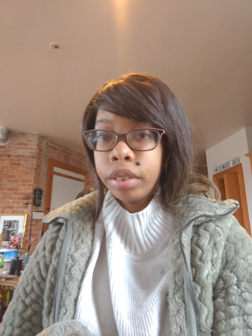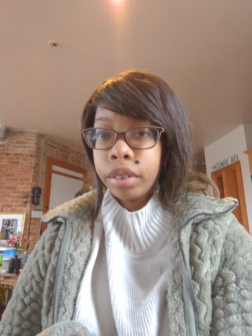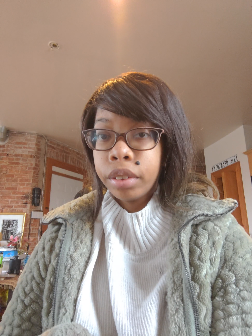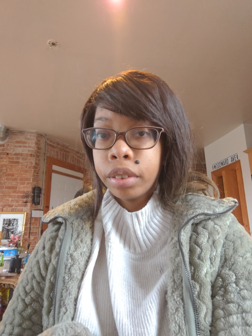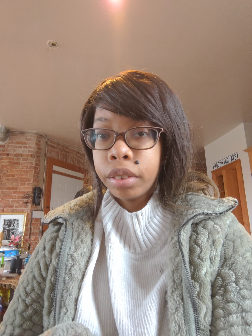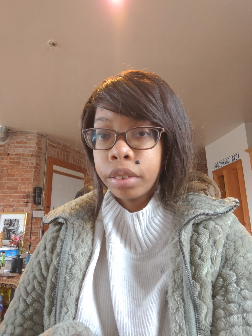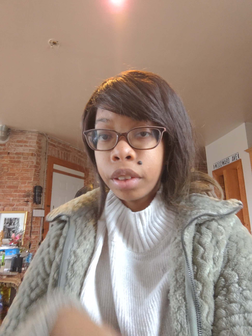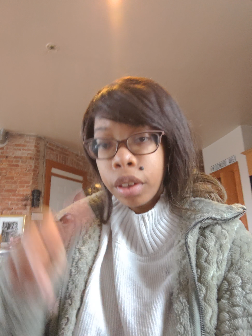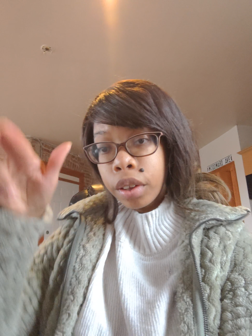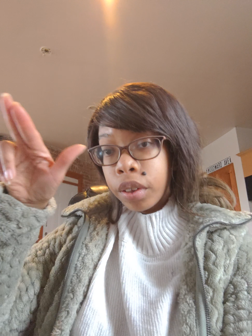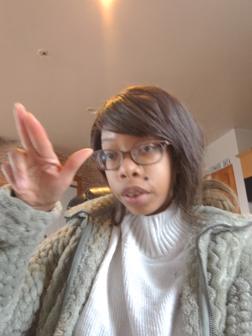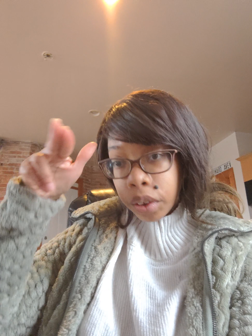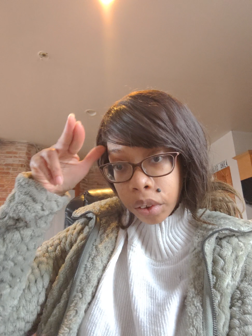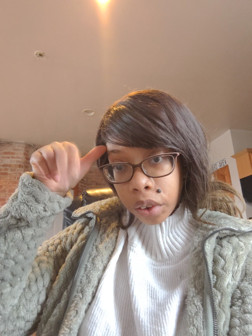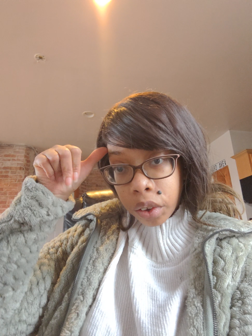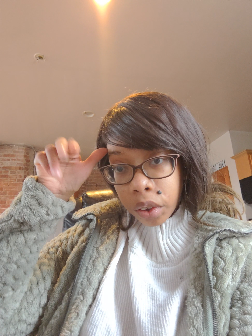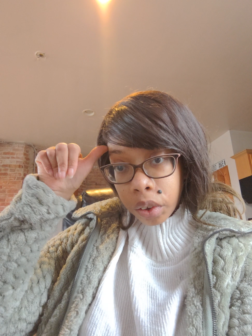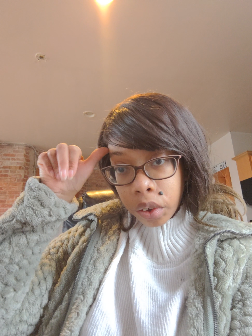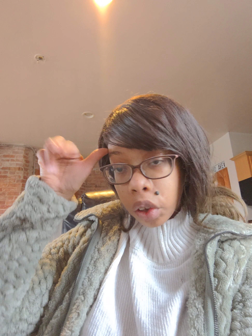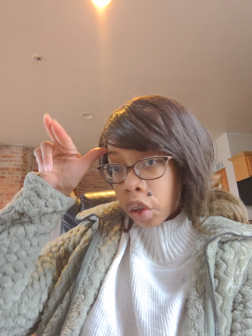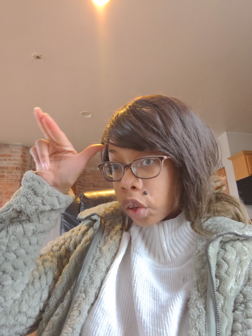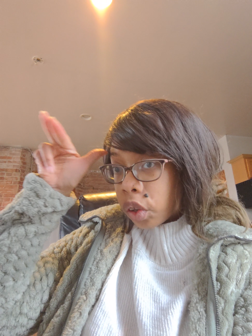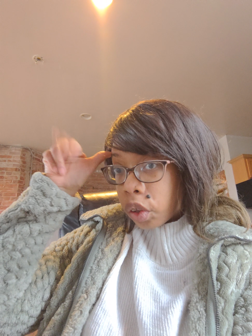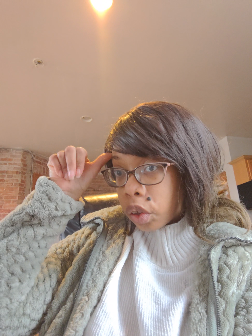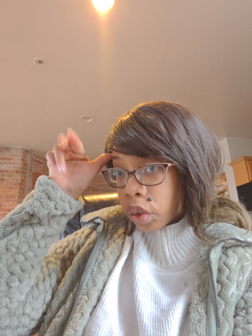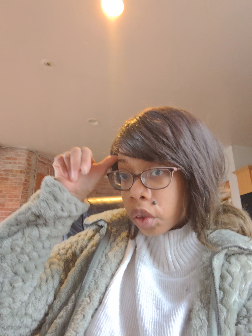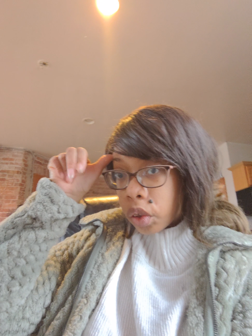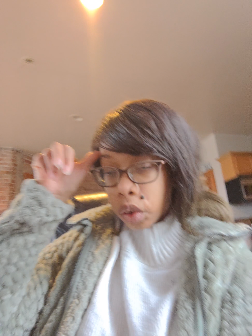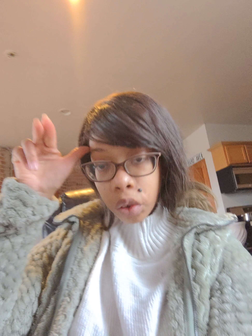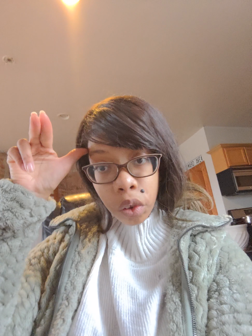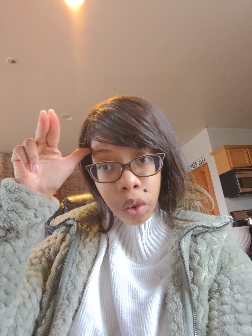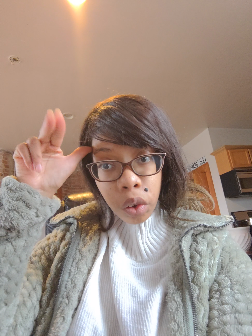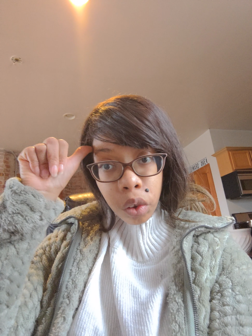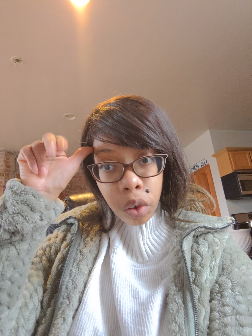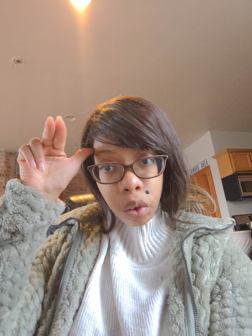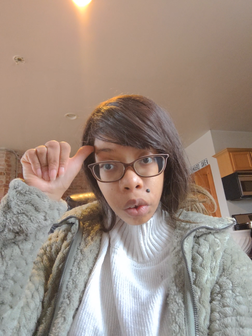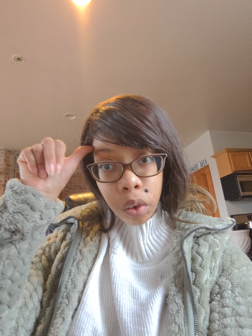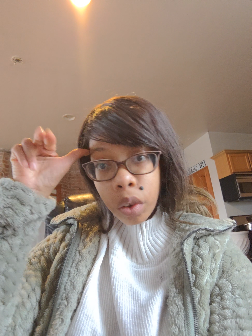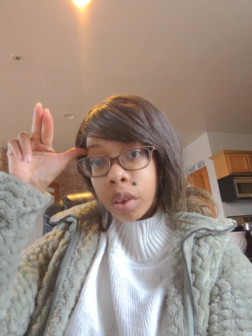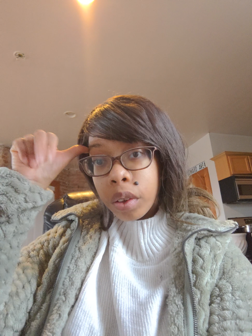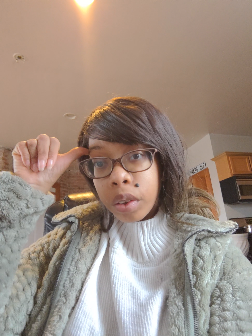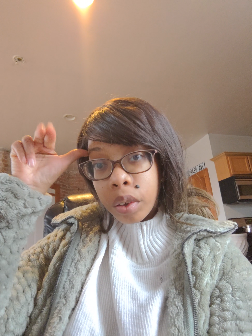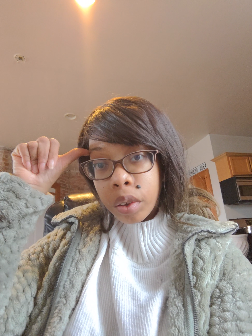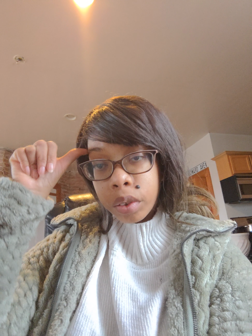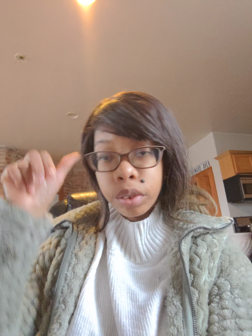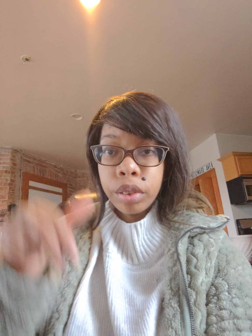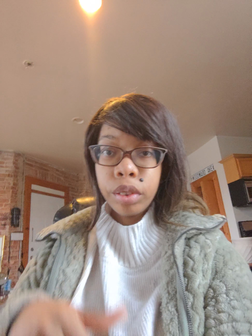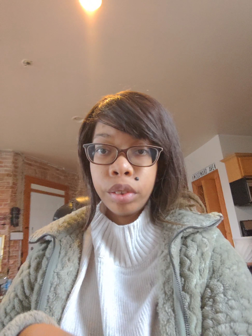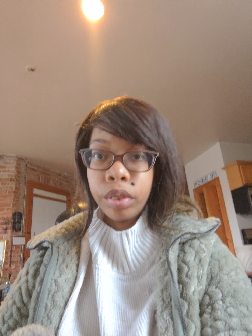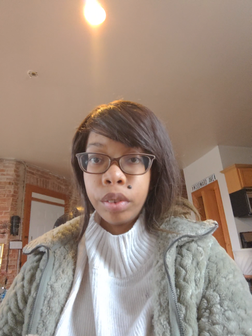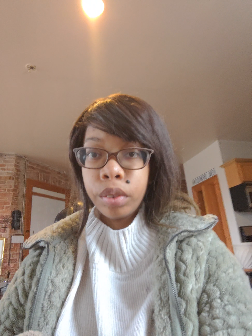horse